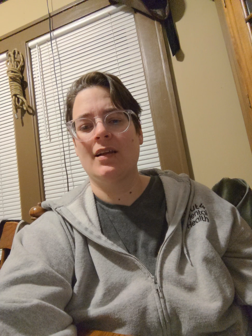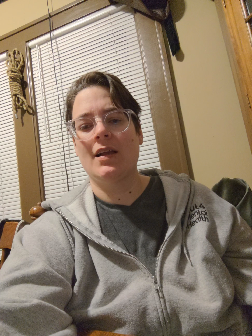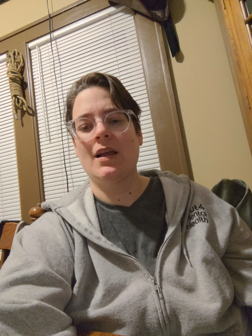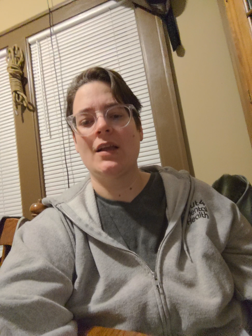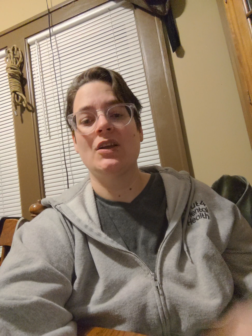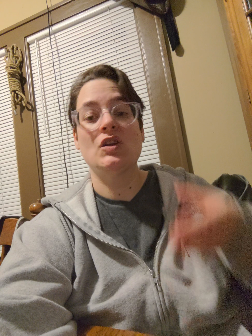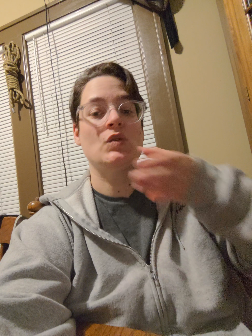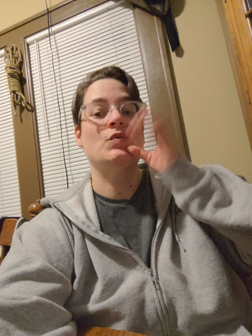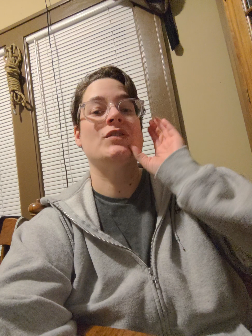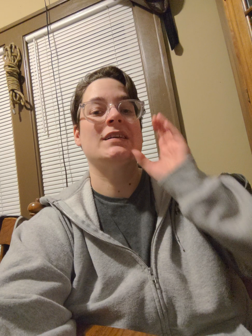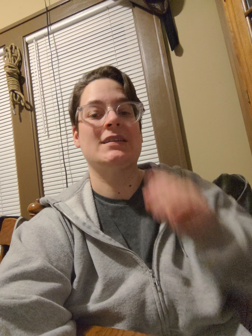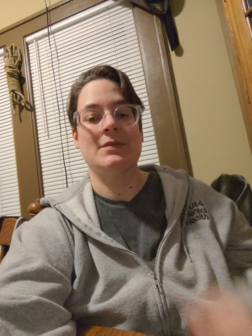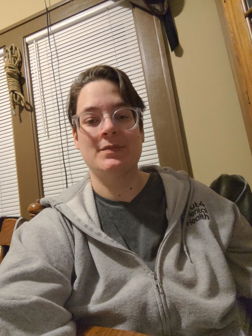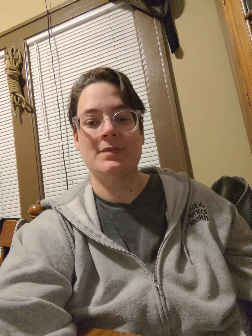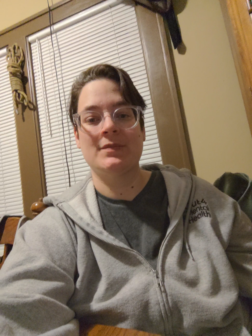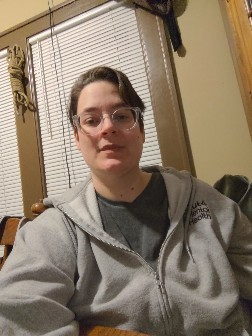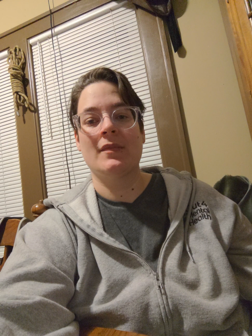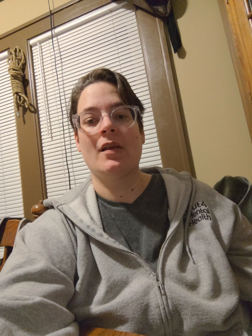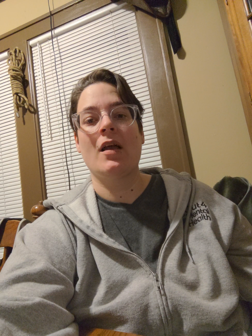drink